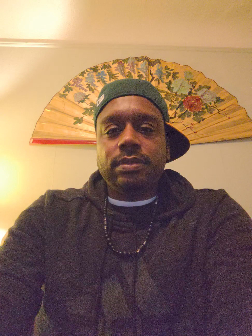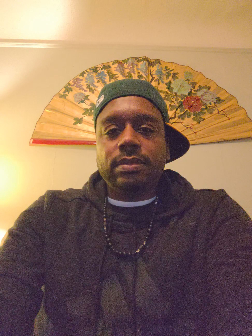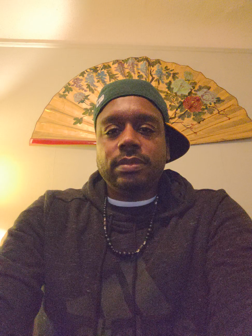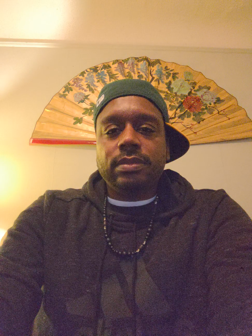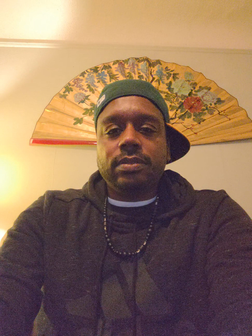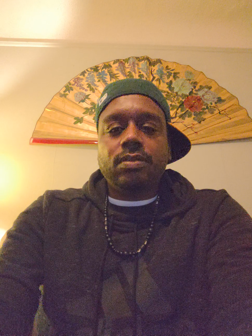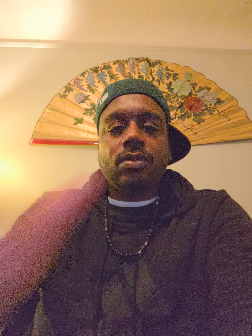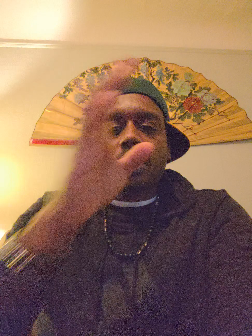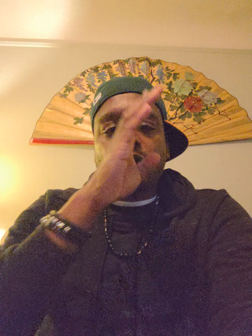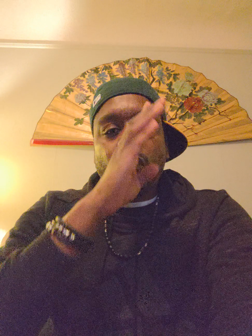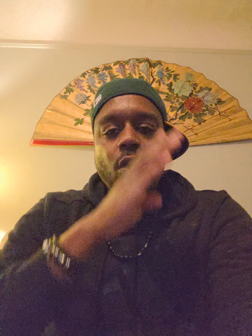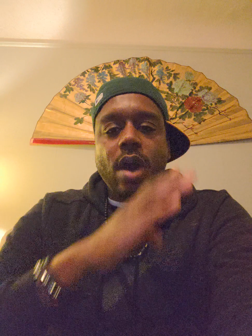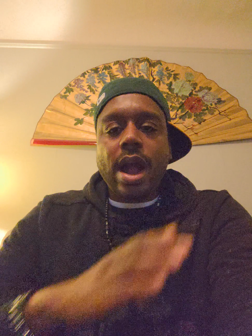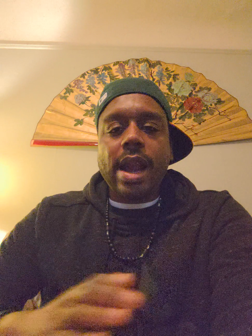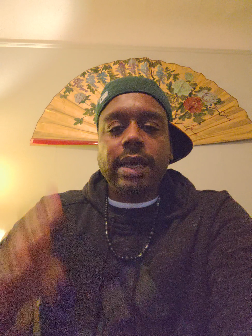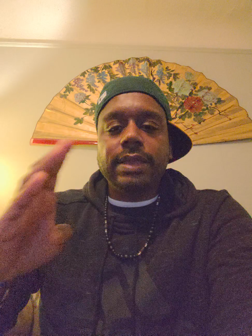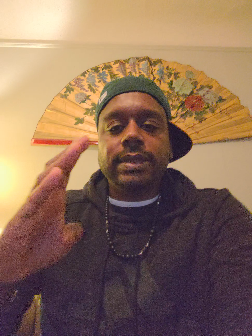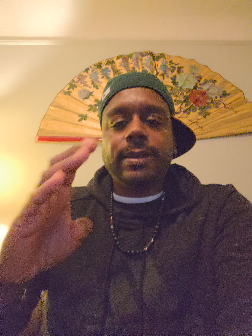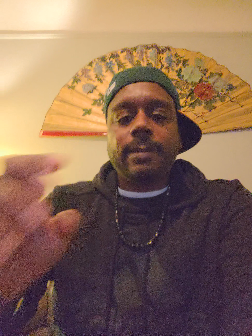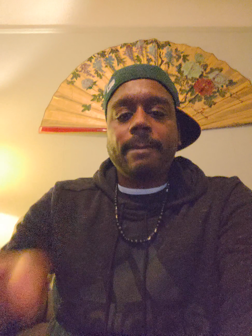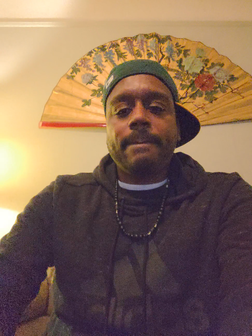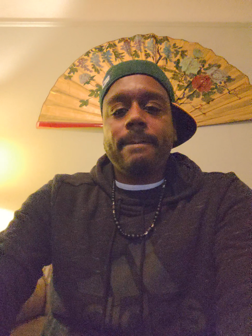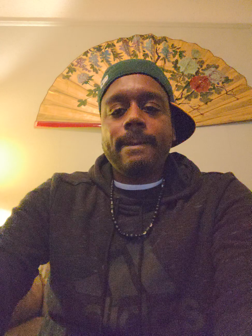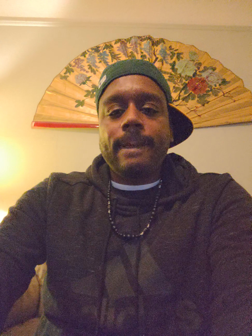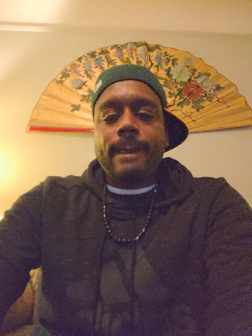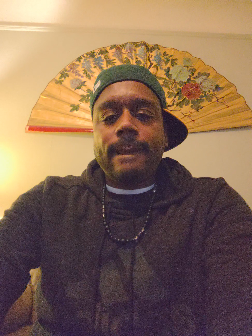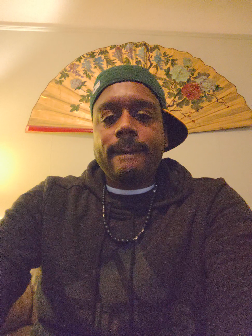quiet